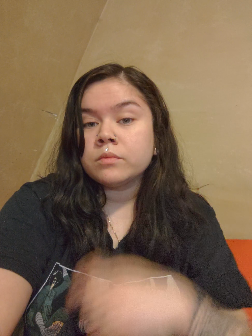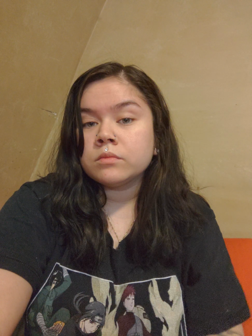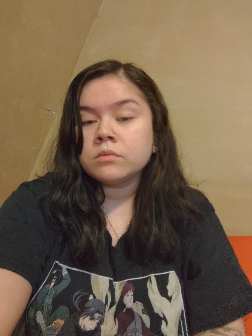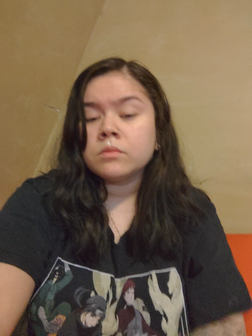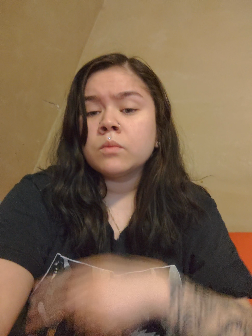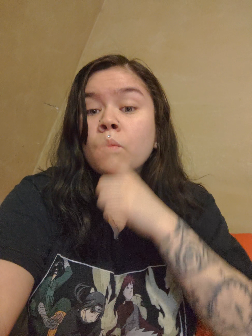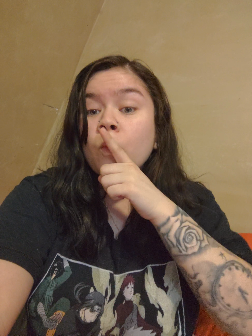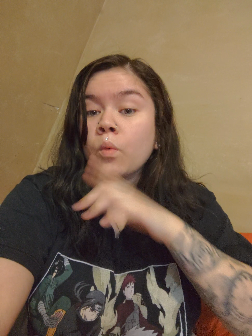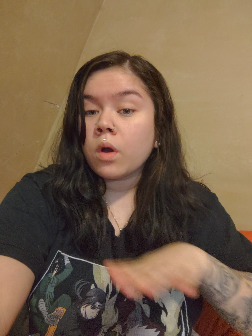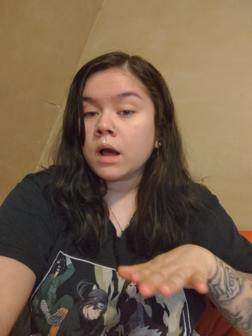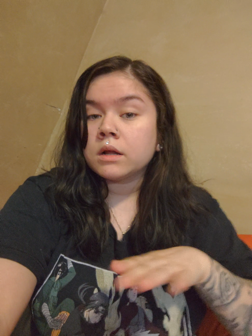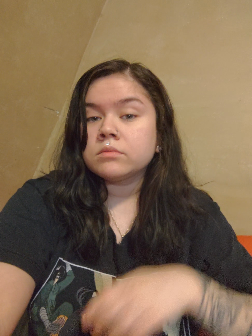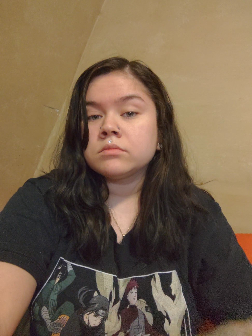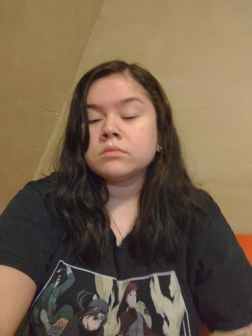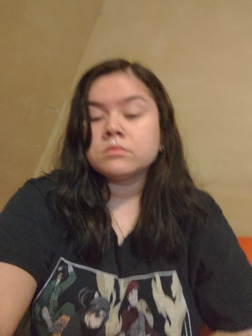quiet